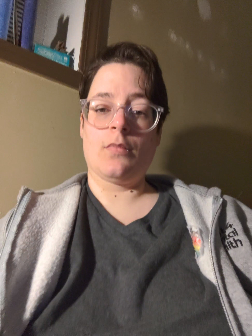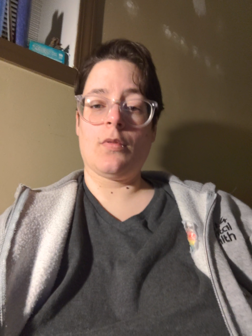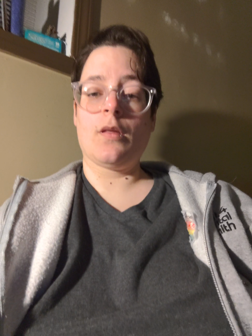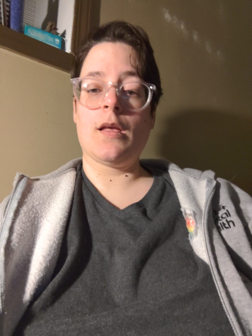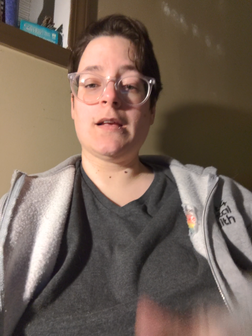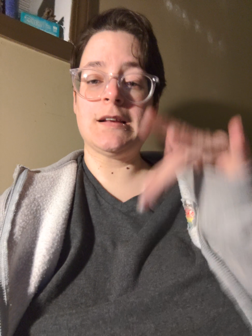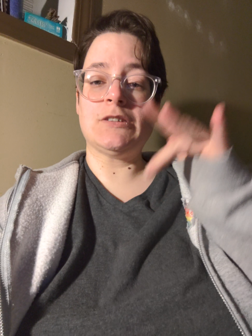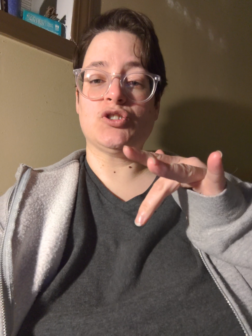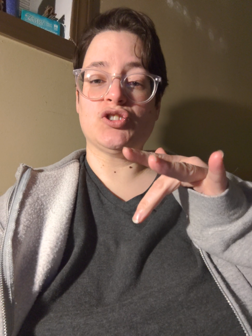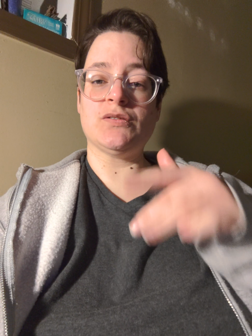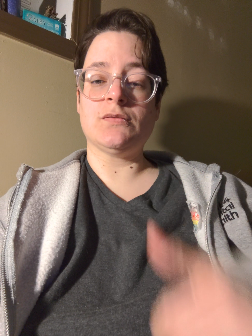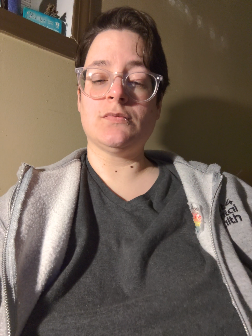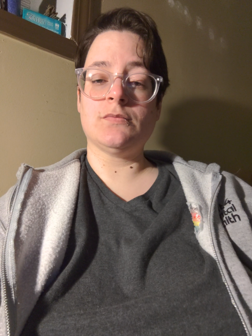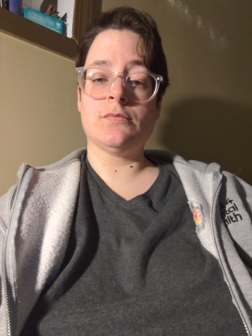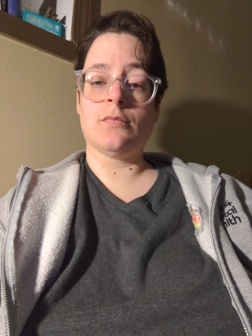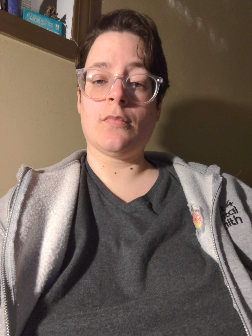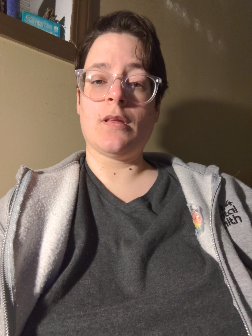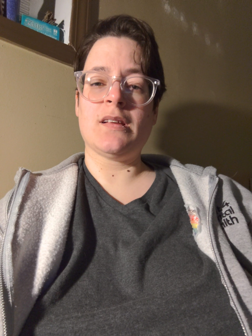touch